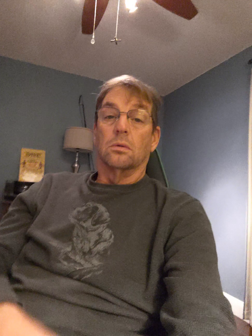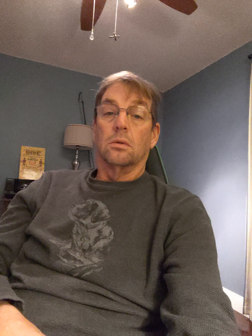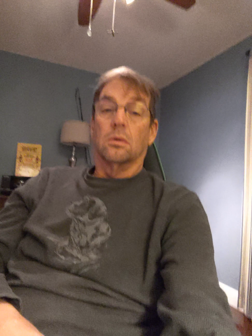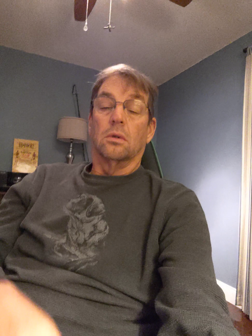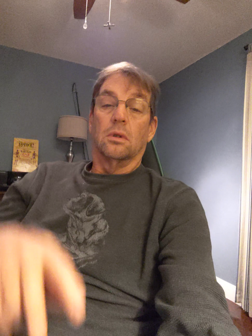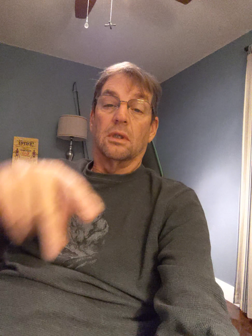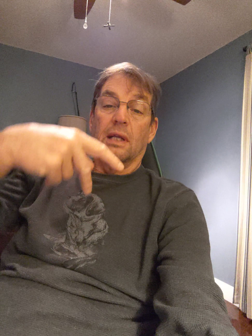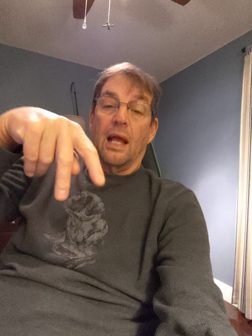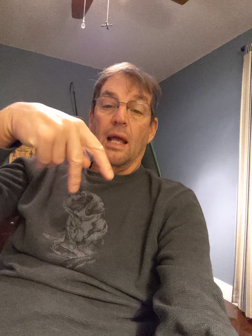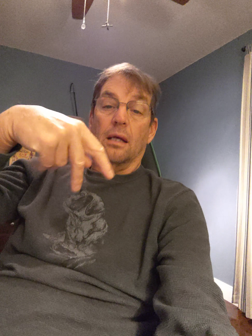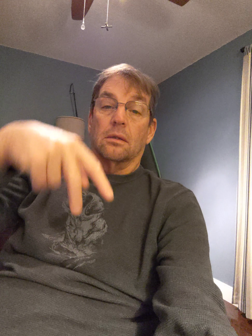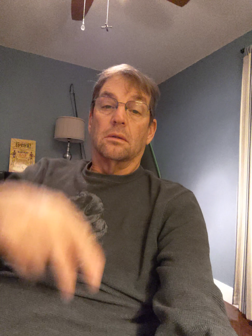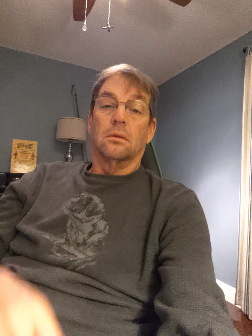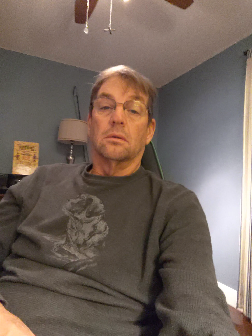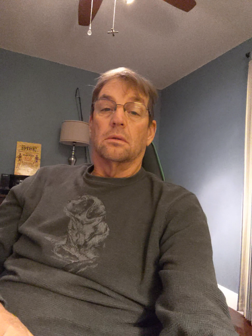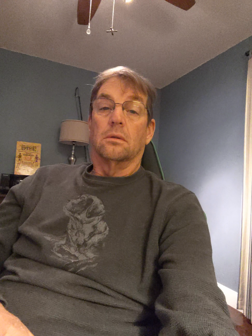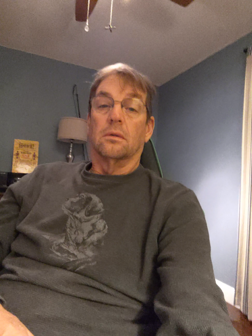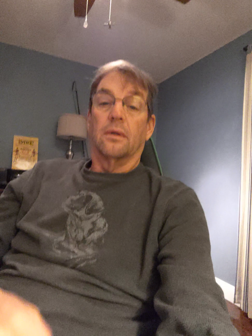dance